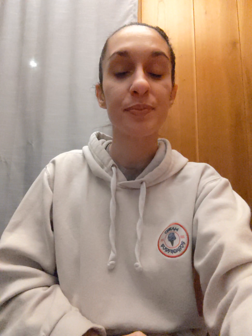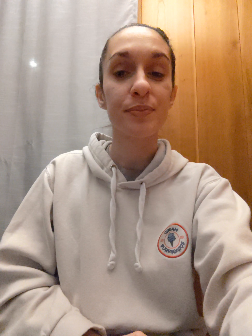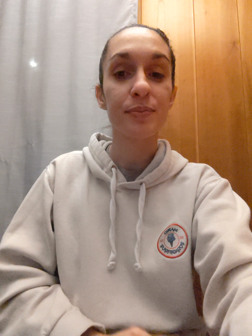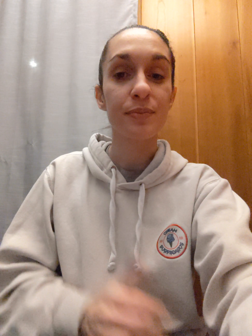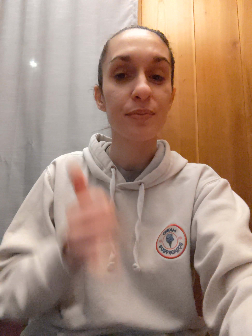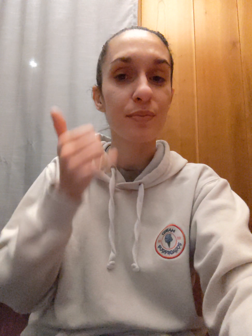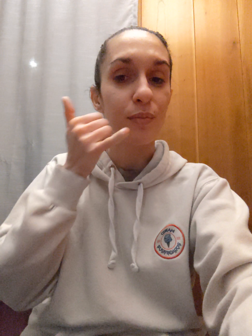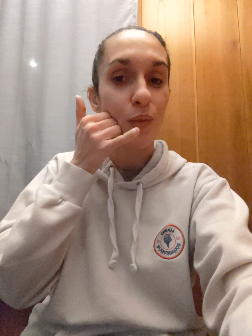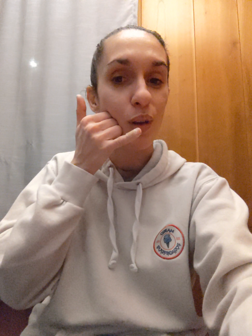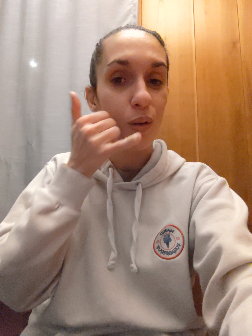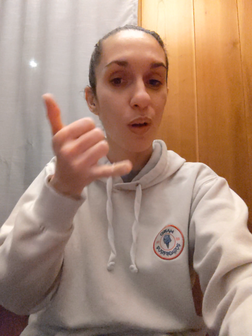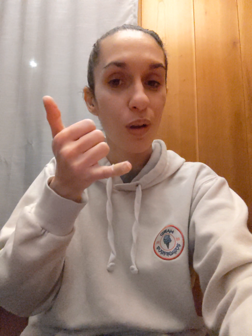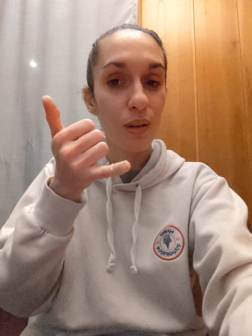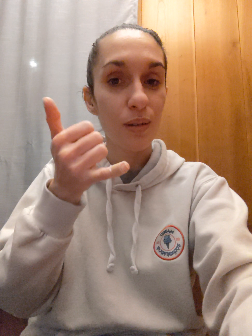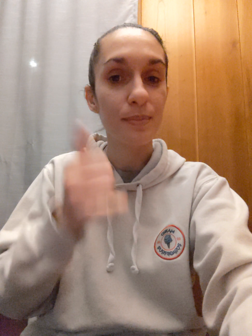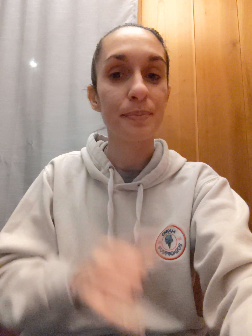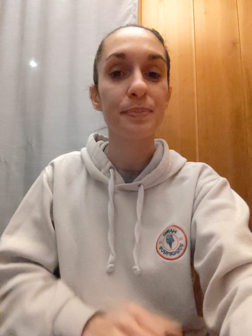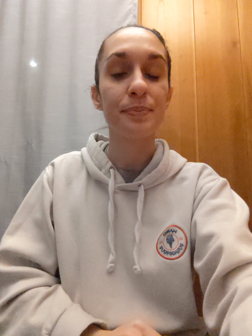call on the phone